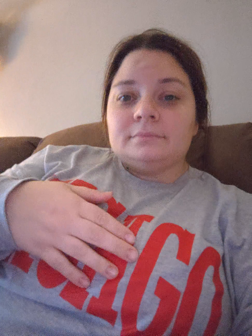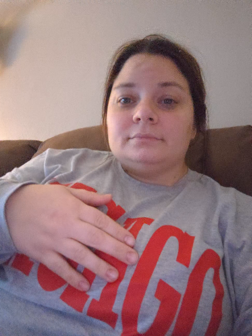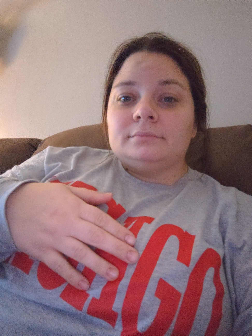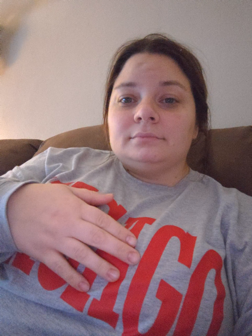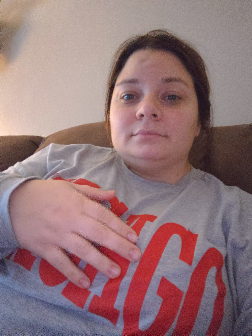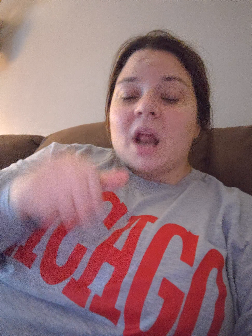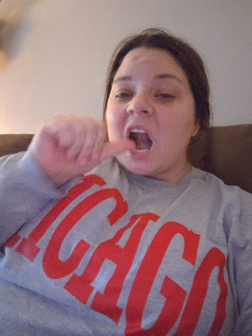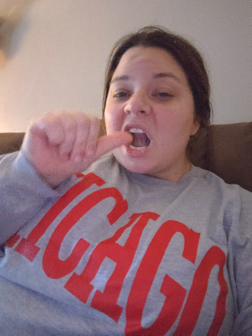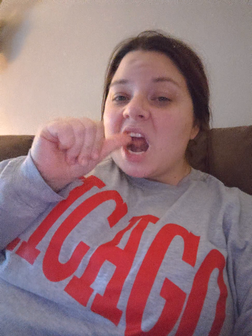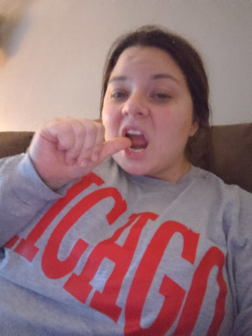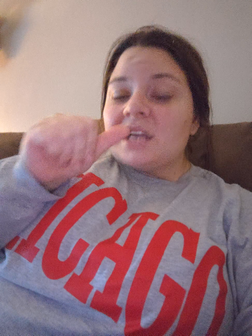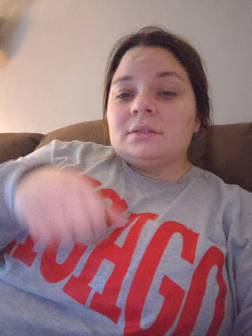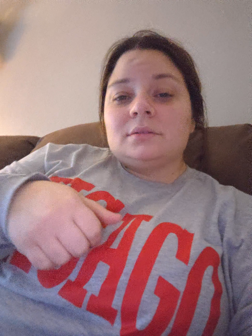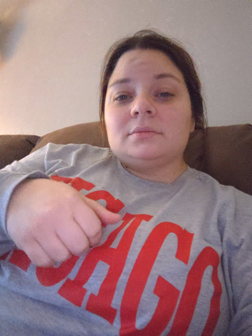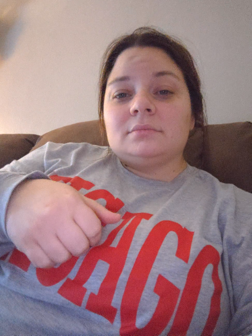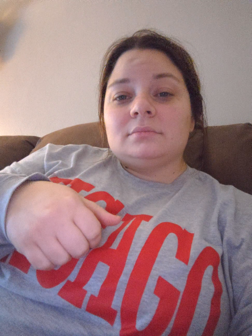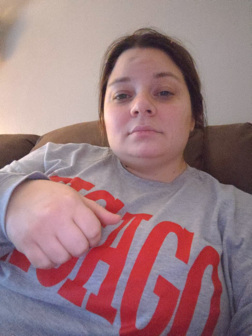nuts